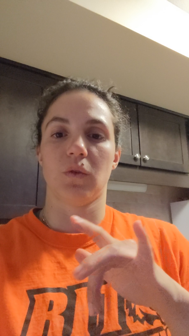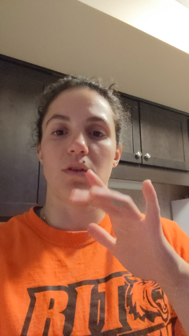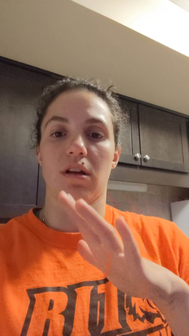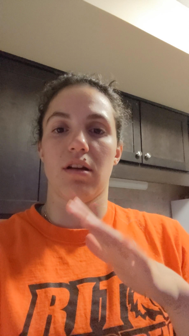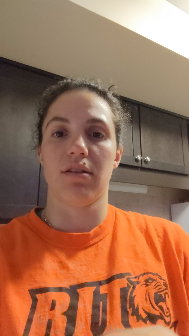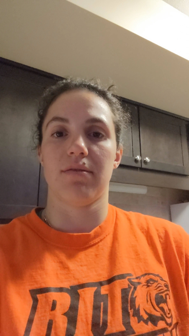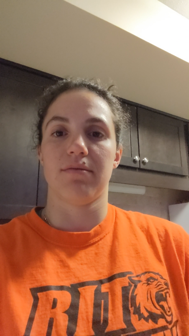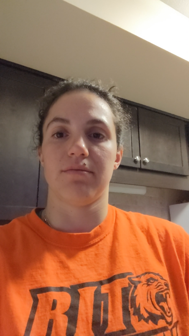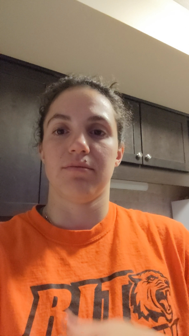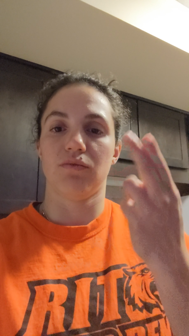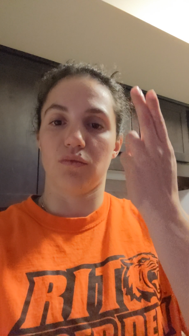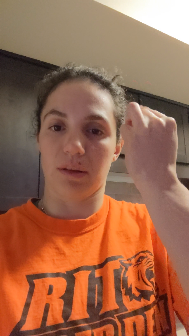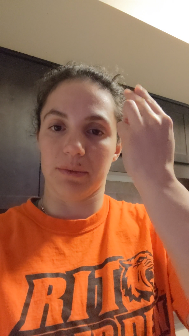rabbit